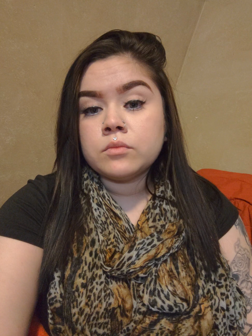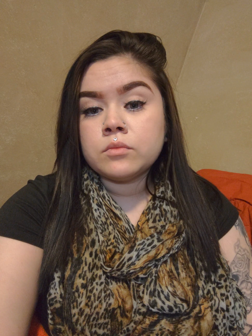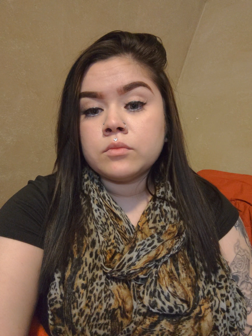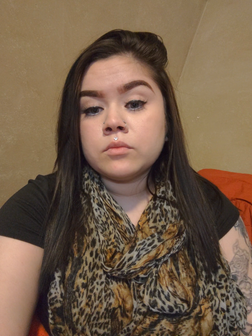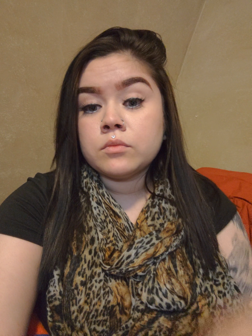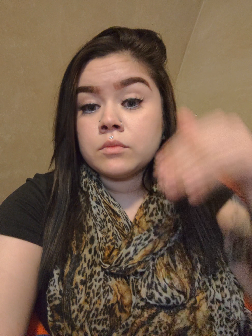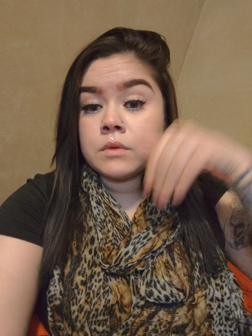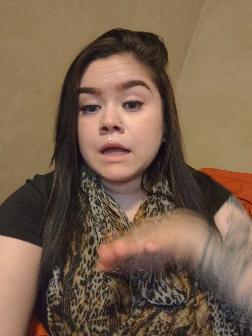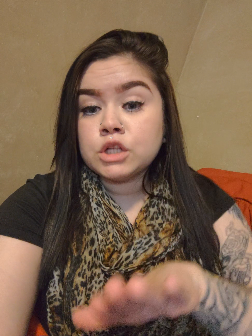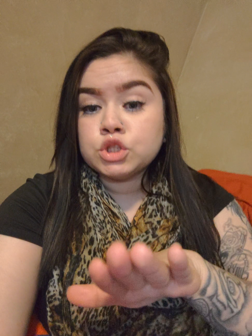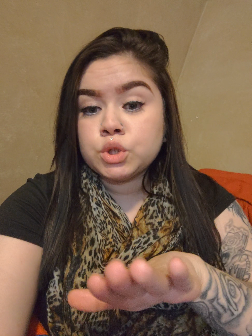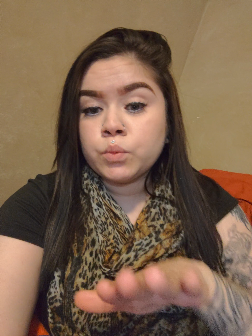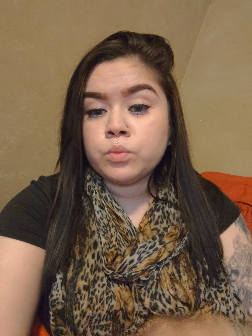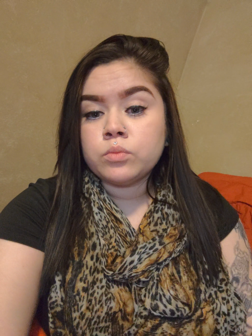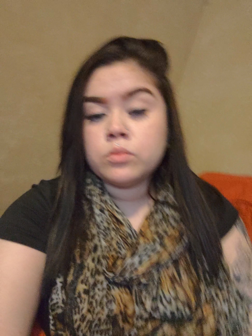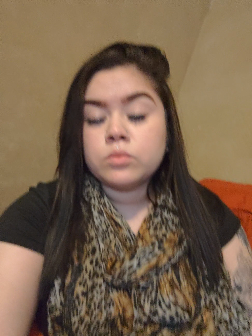into